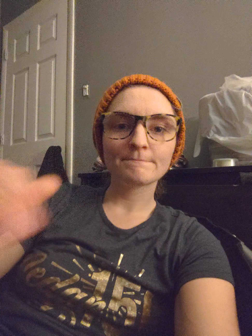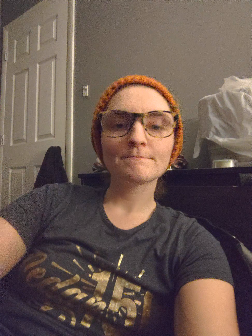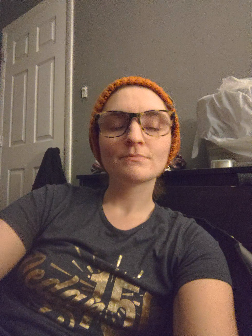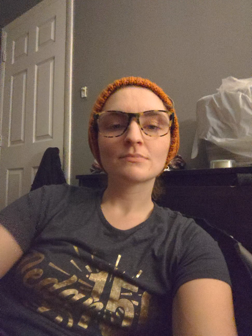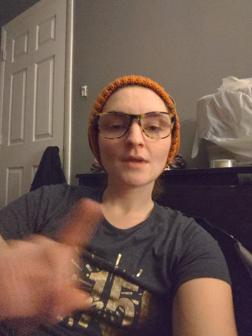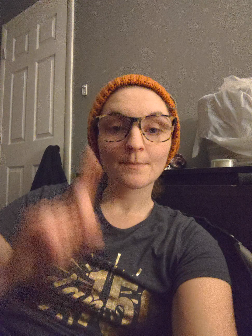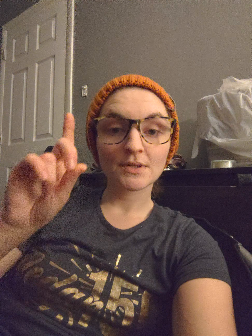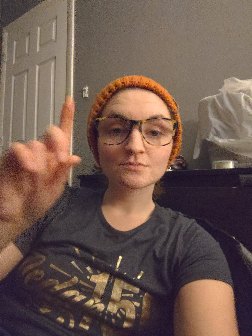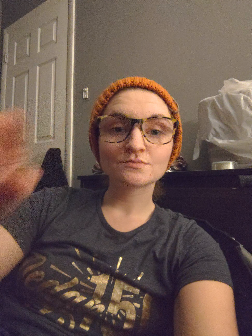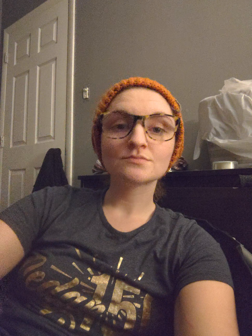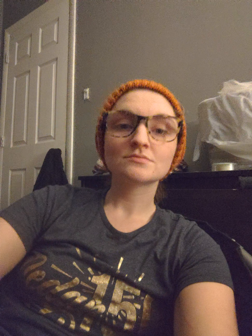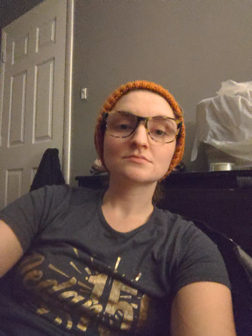up